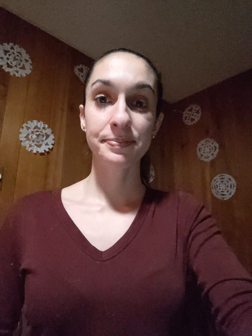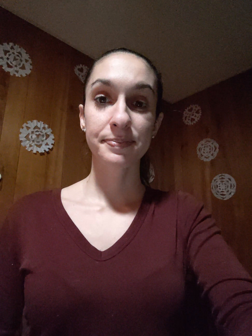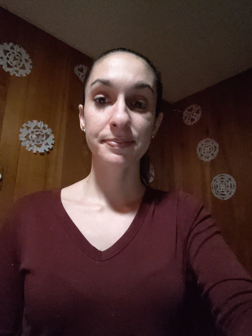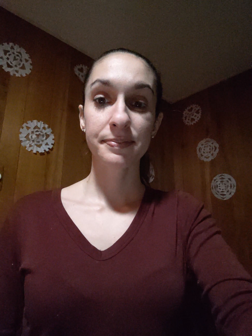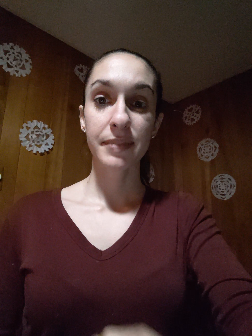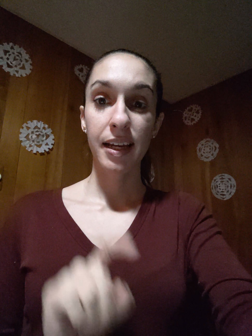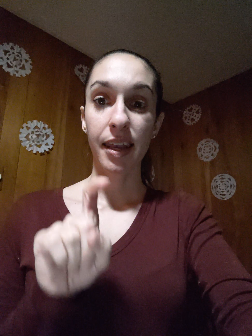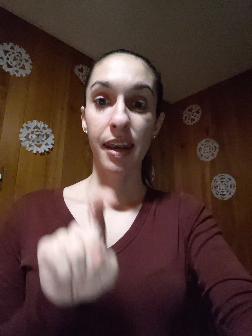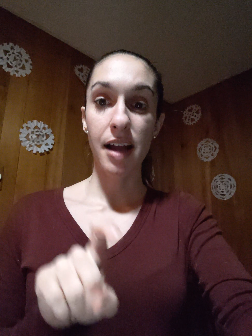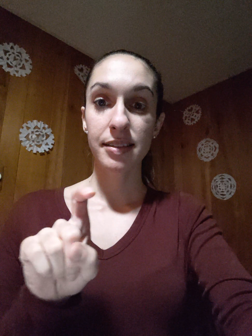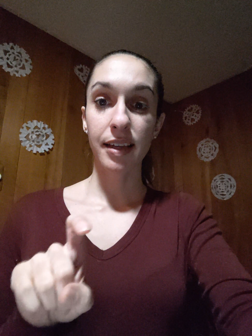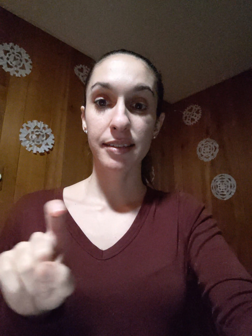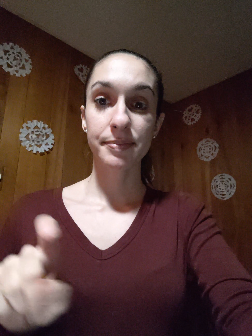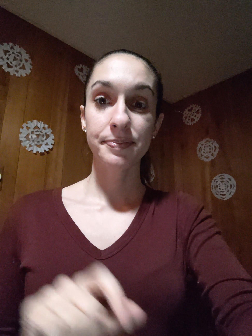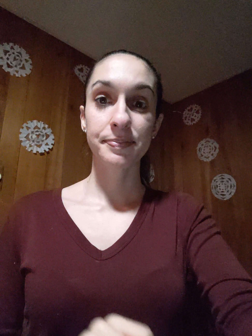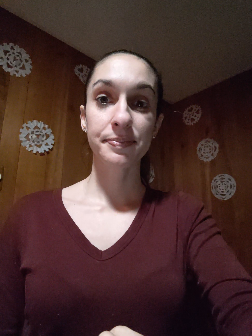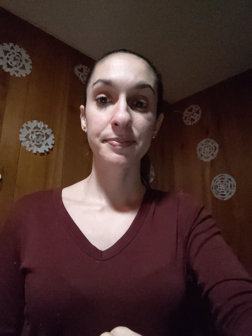closet